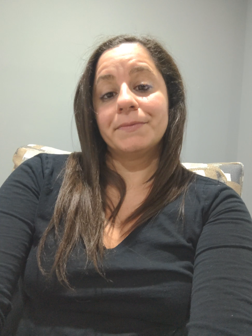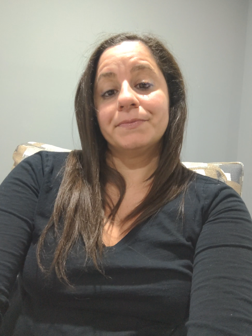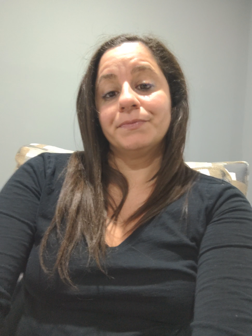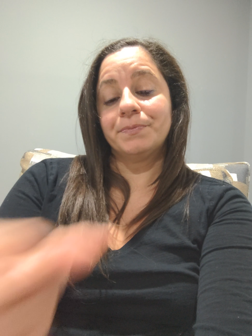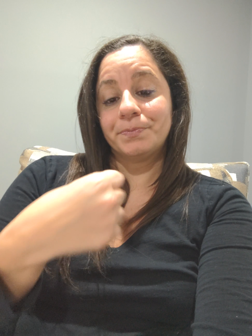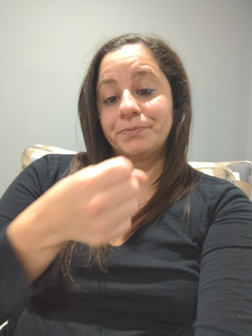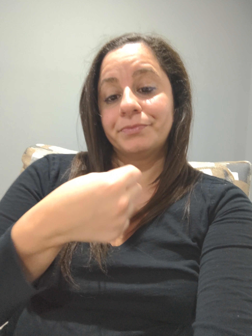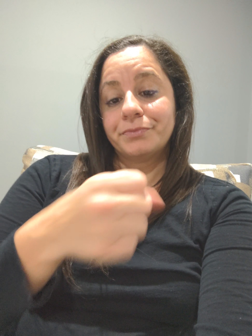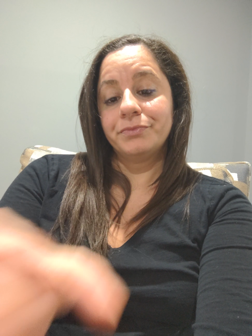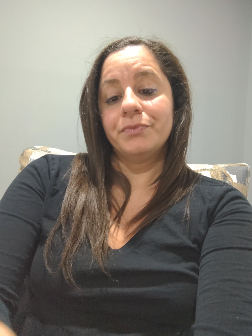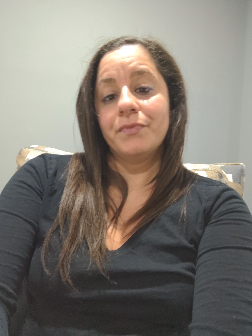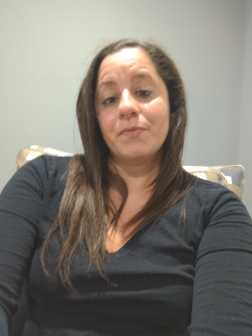make